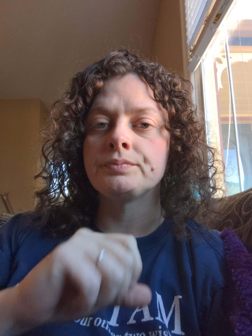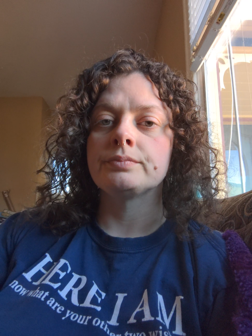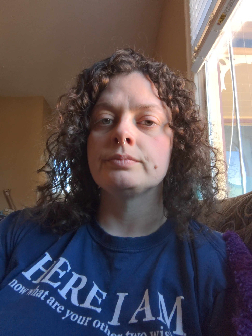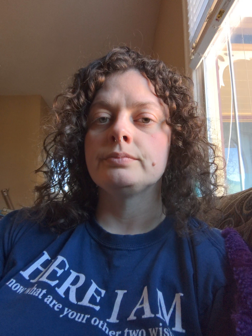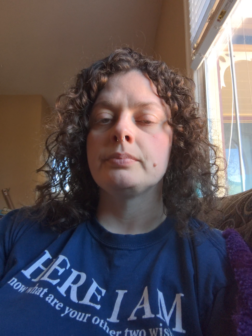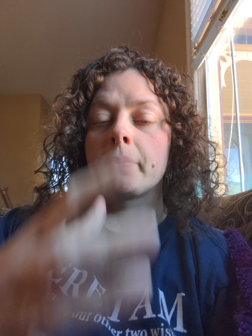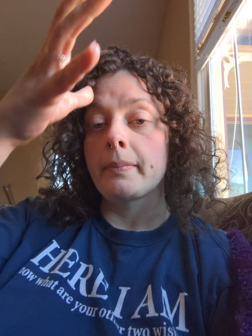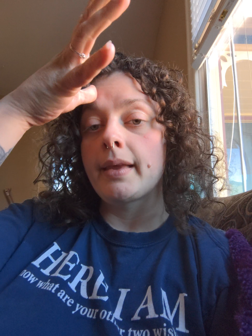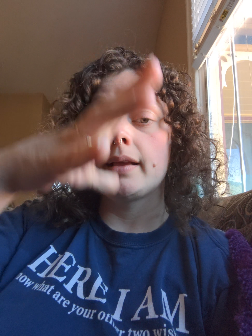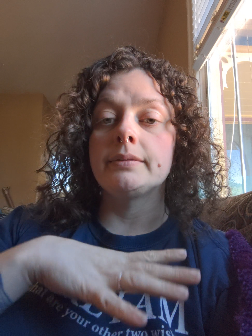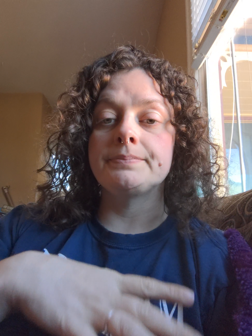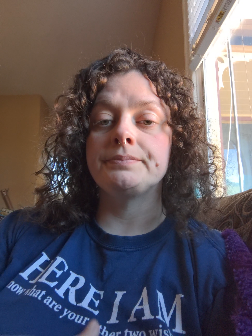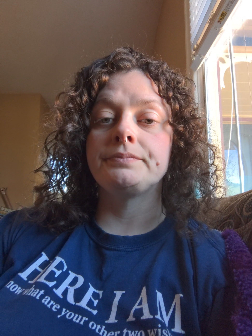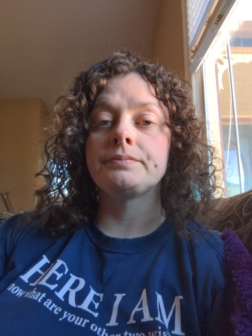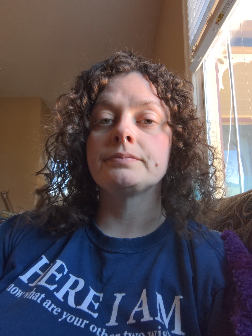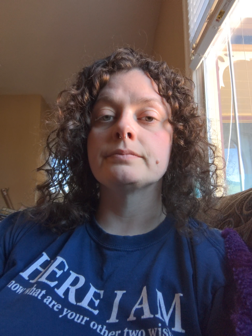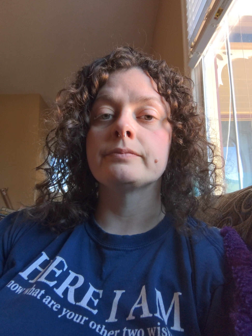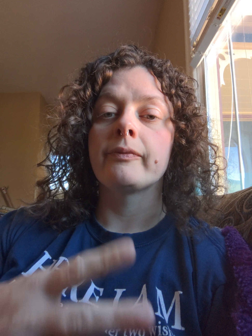man